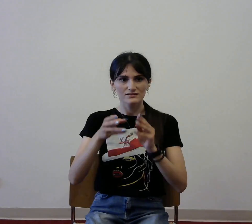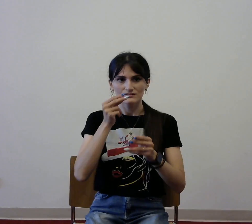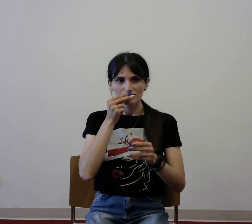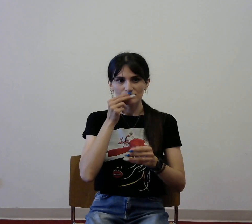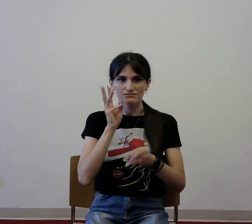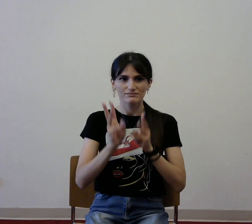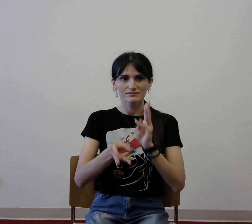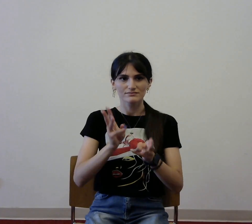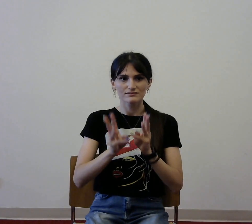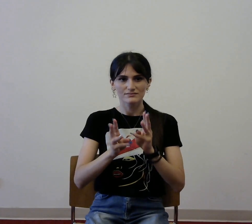mətbəx